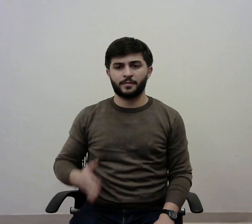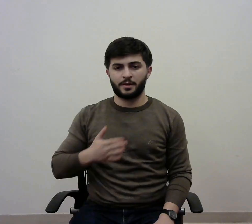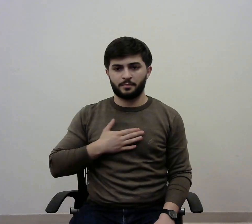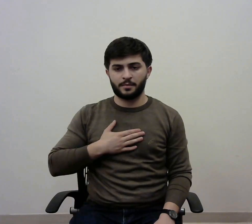mən